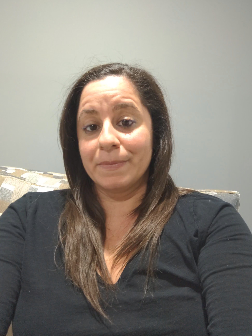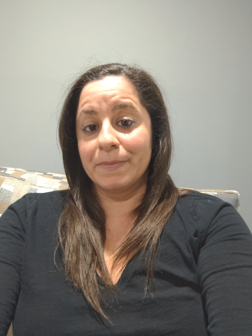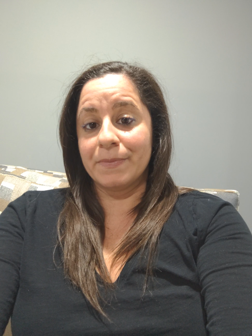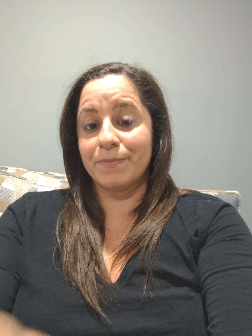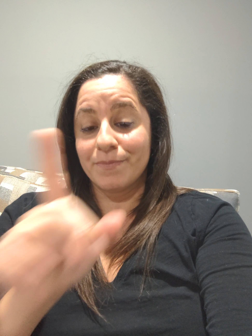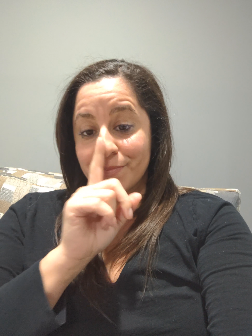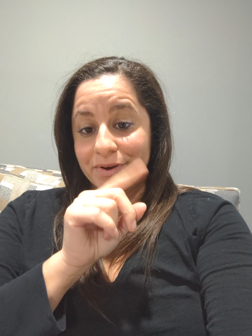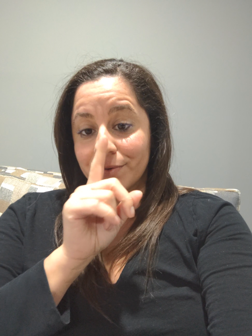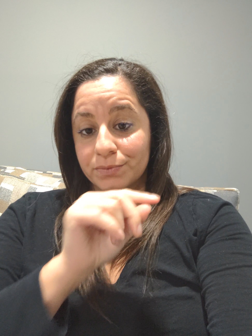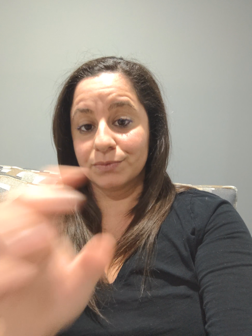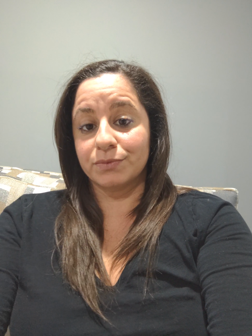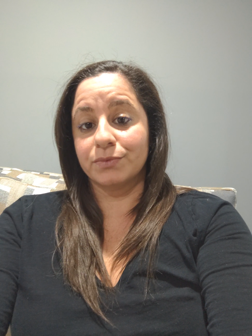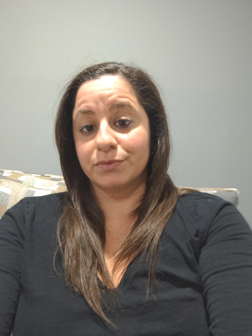mouse